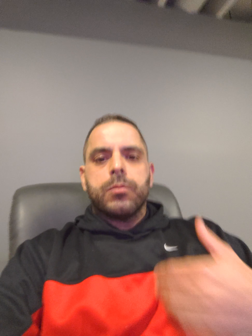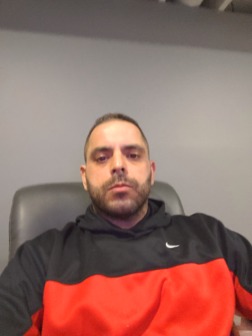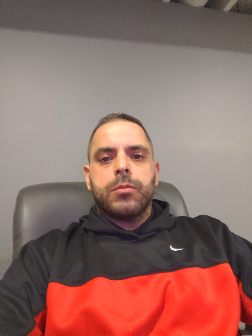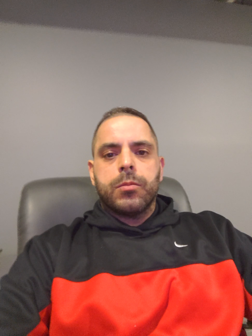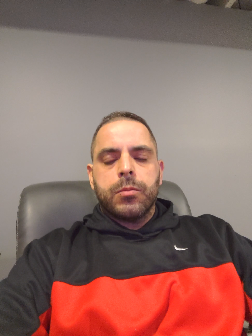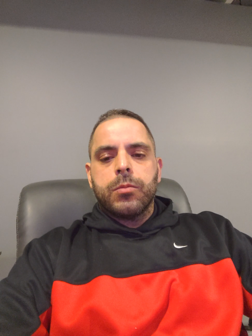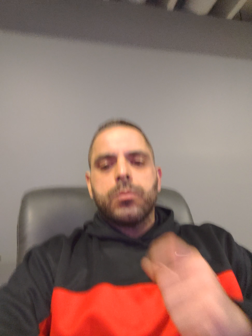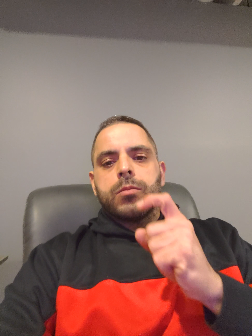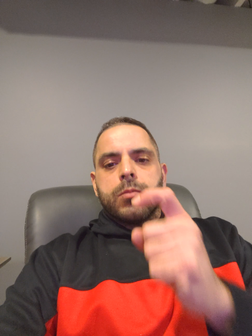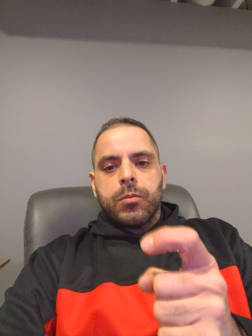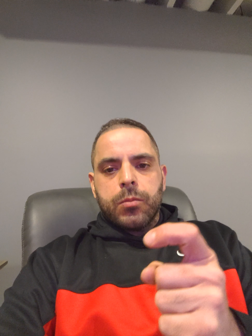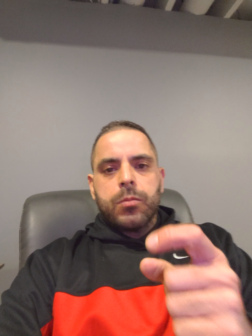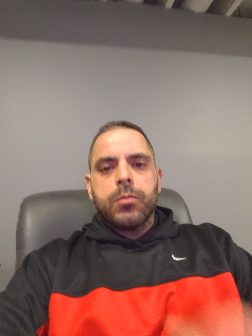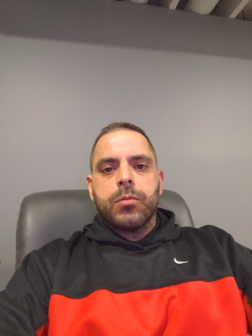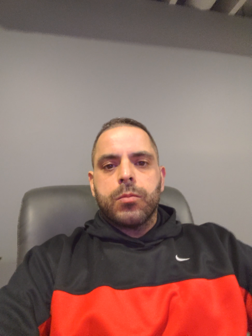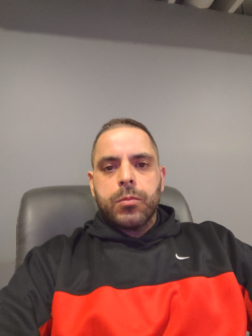give